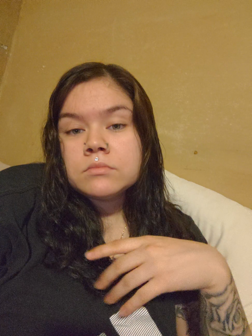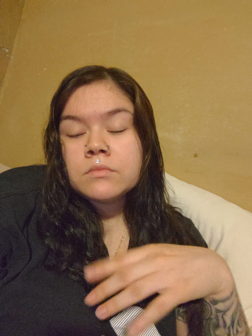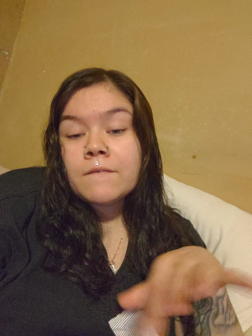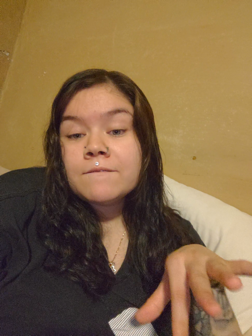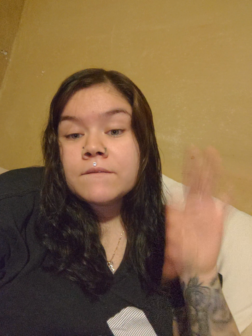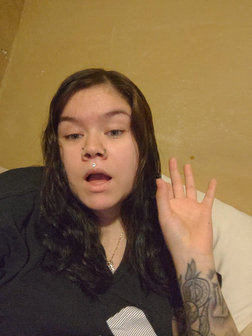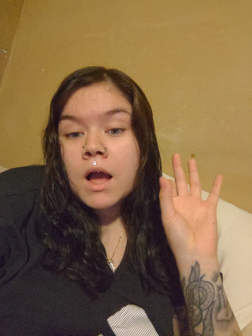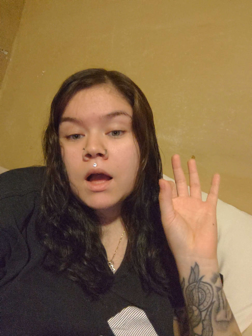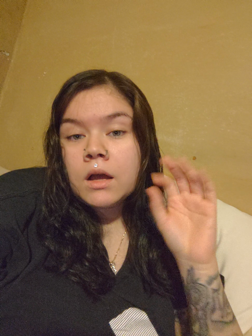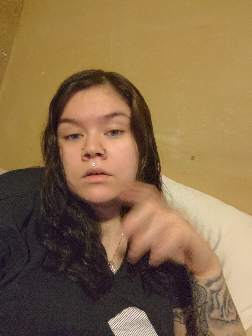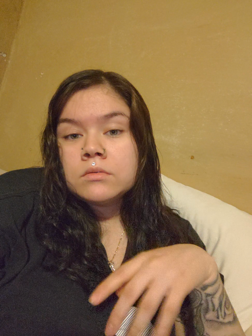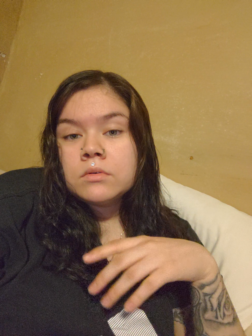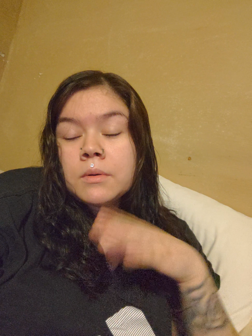find